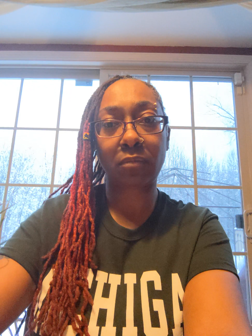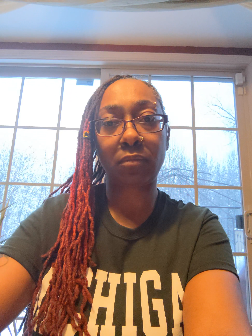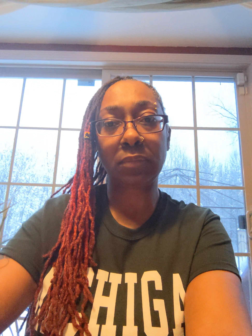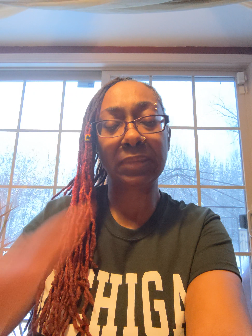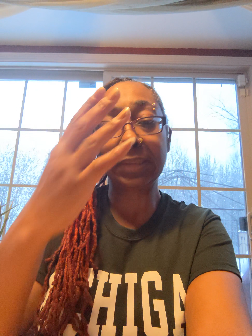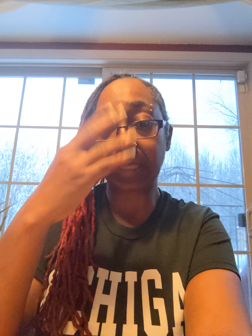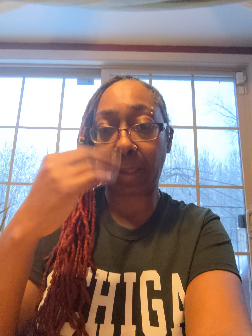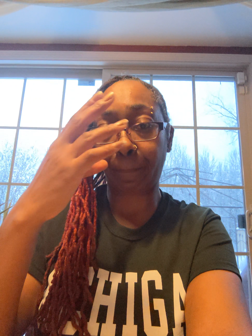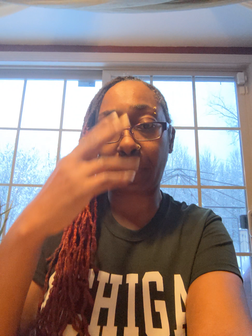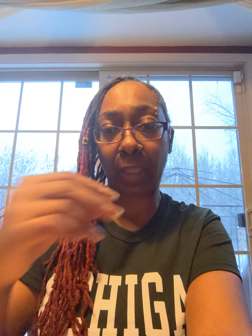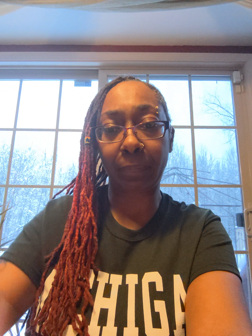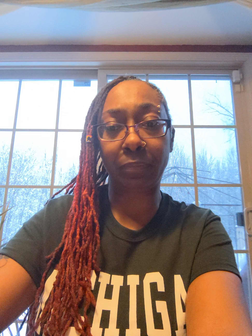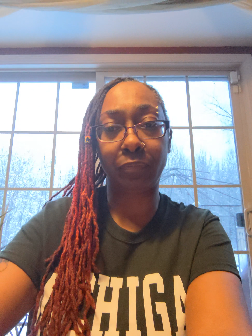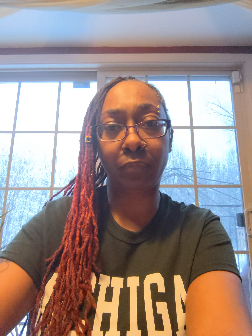sleepy